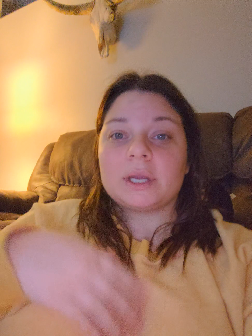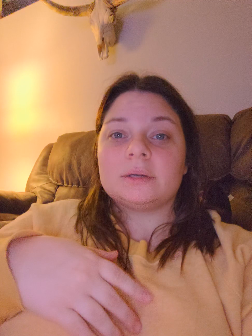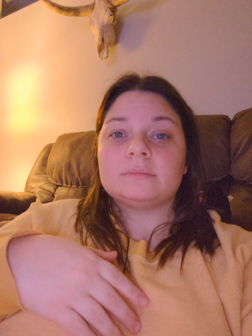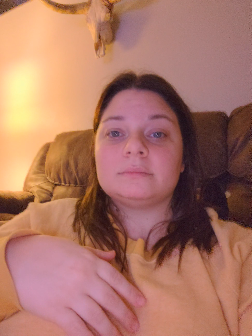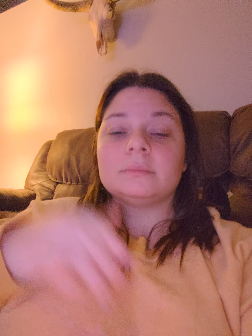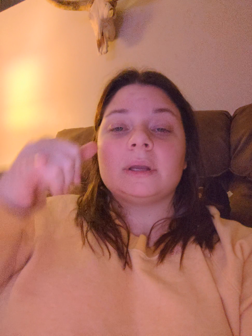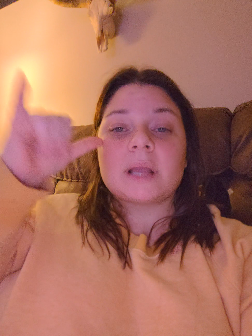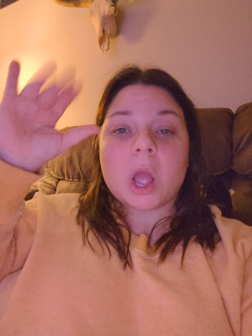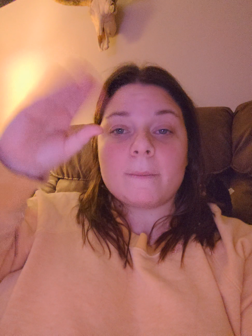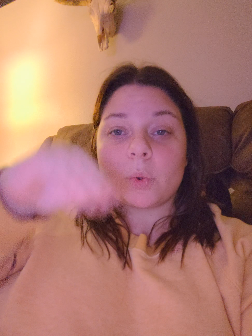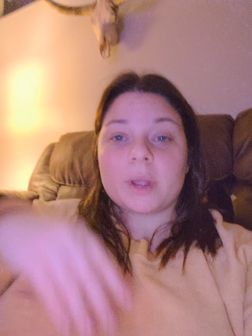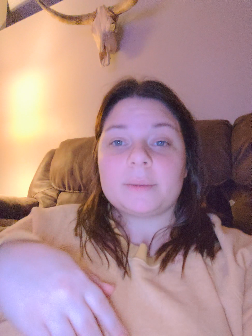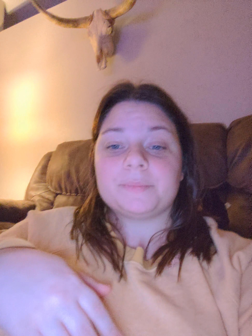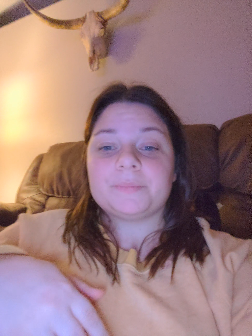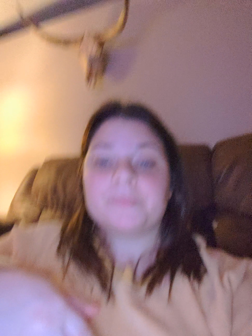cowboy